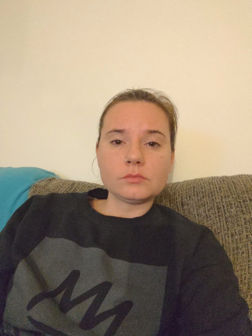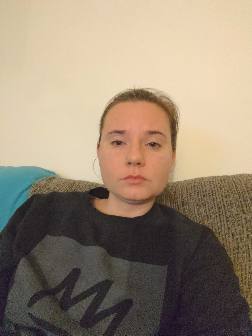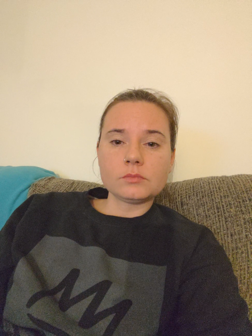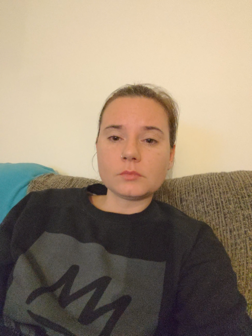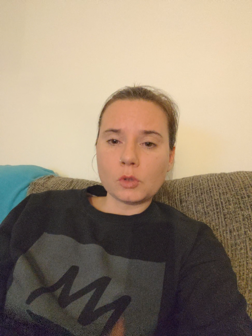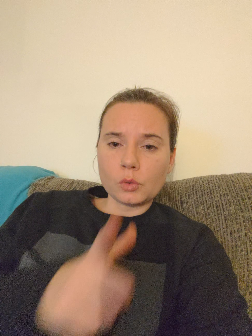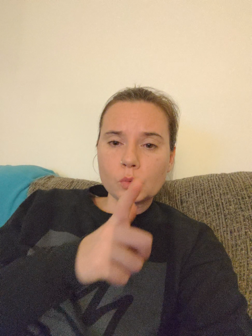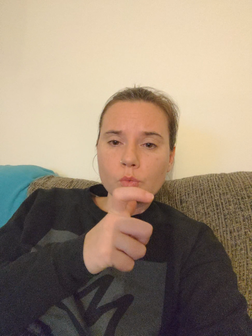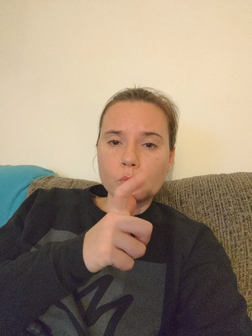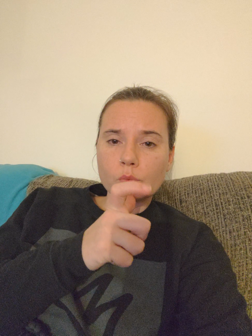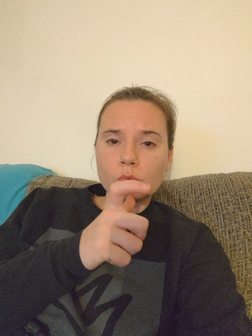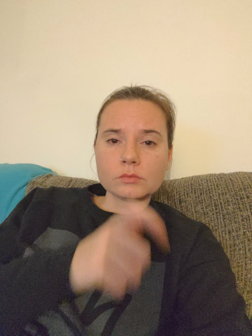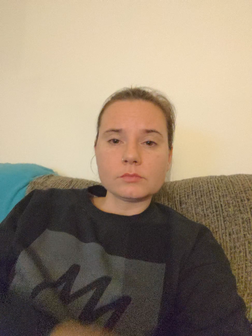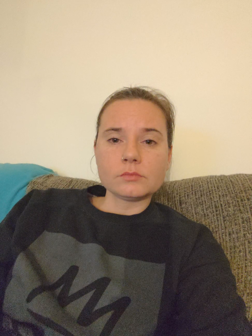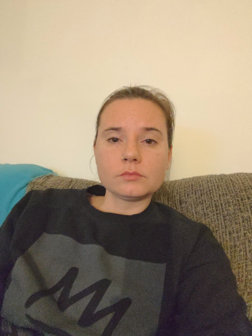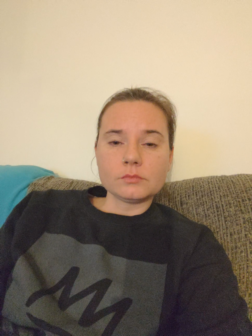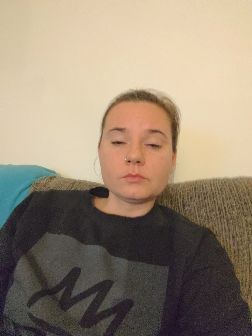who